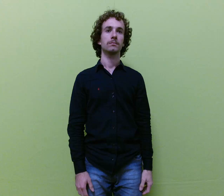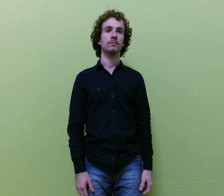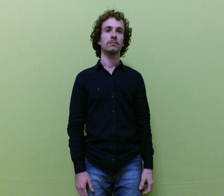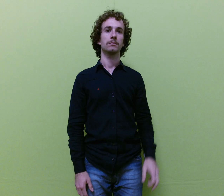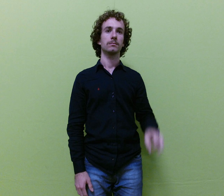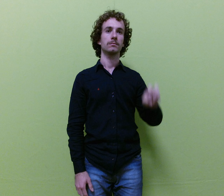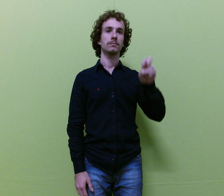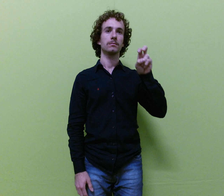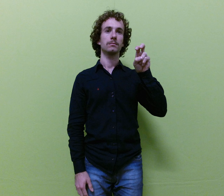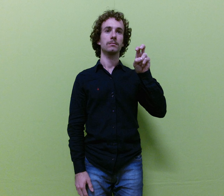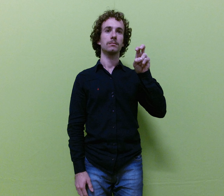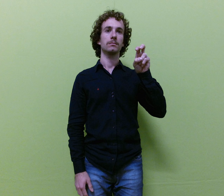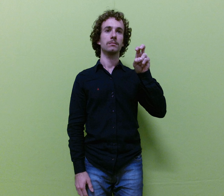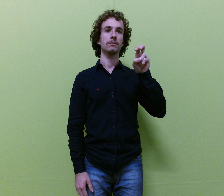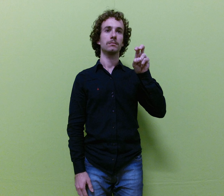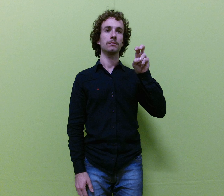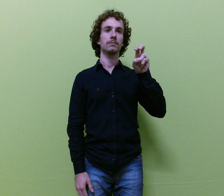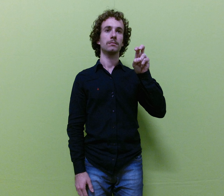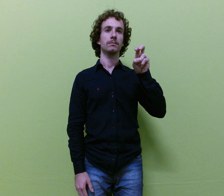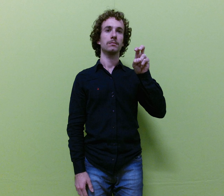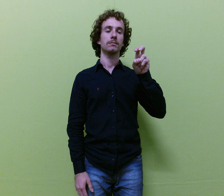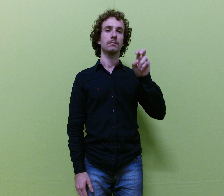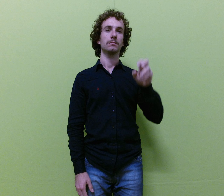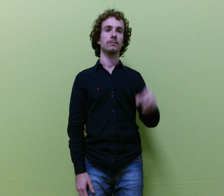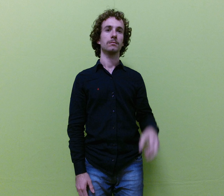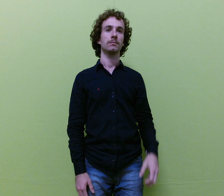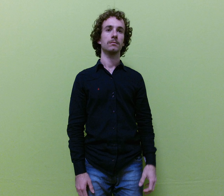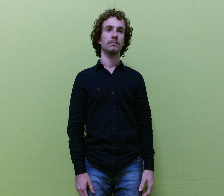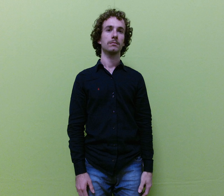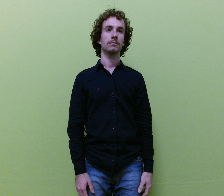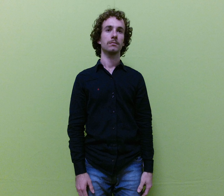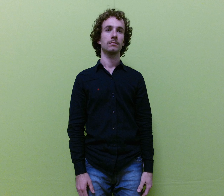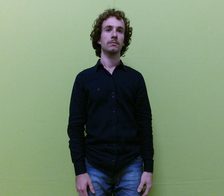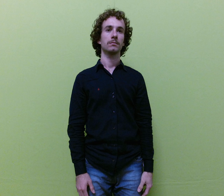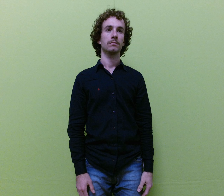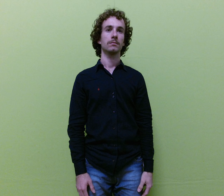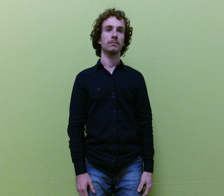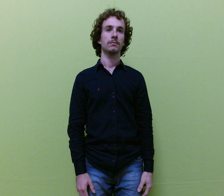cinco